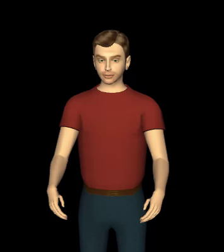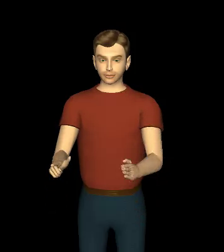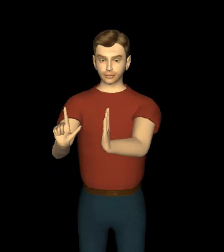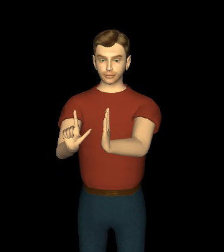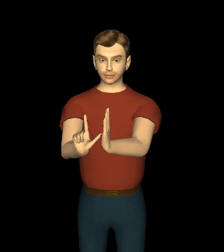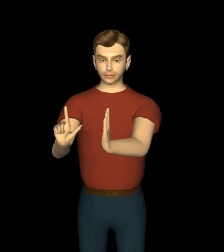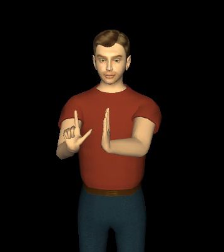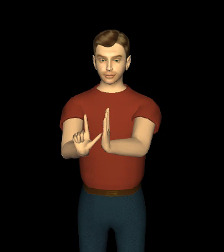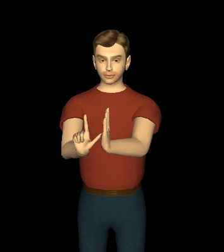قانون